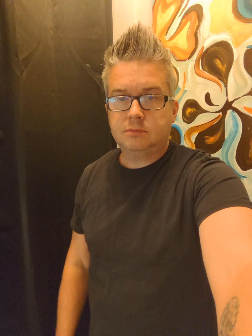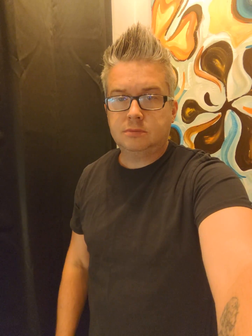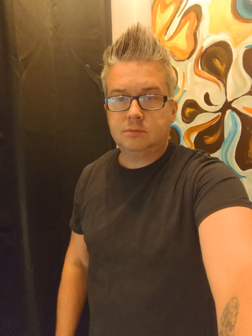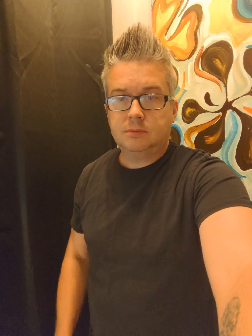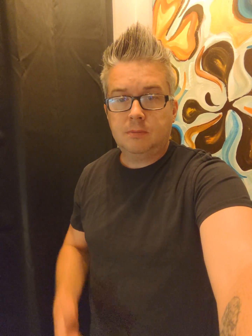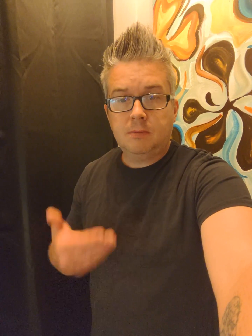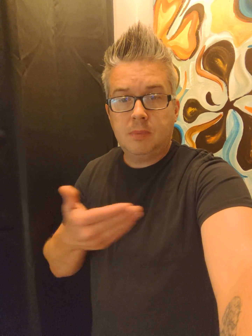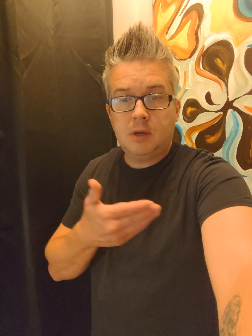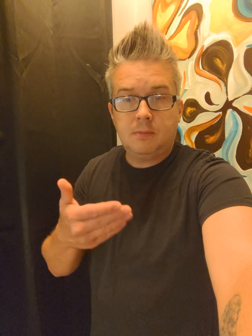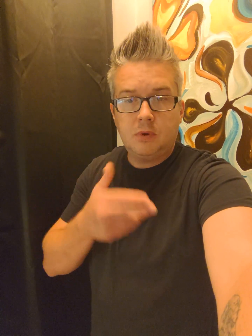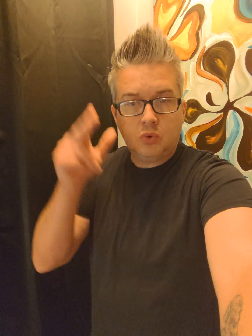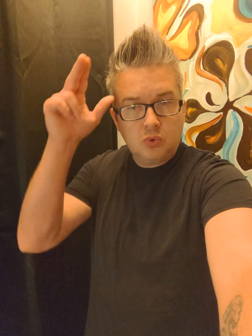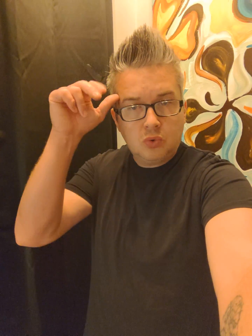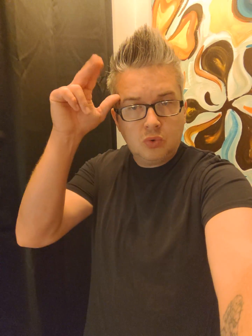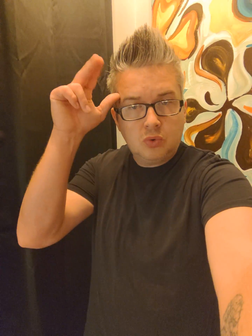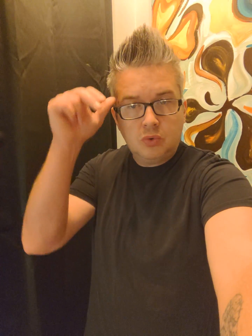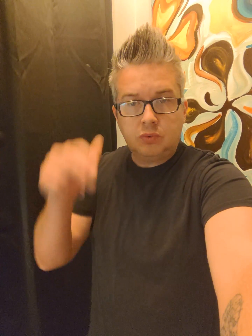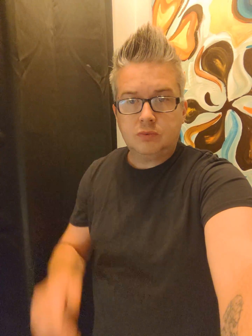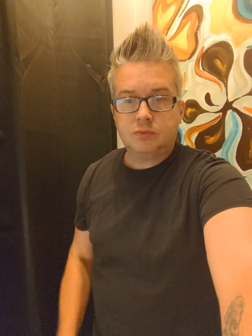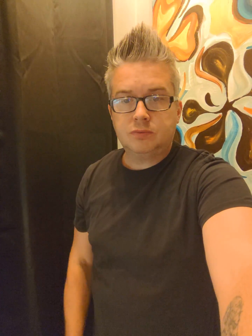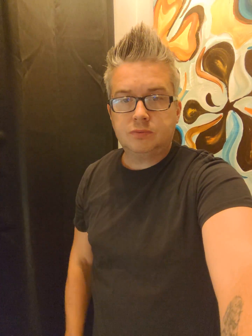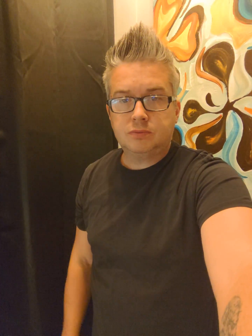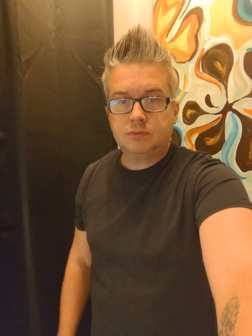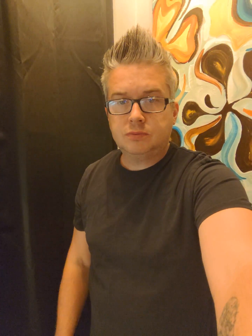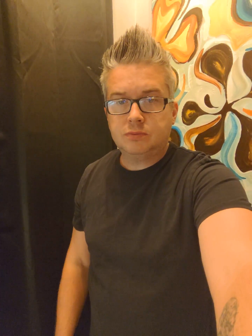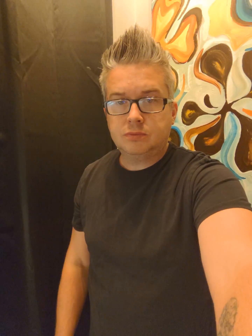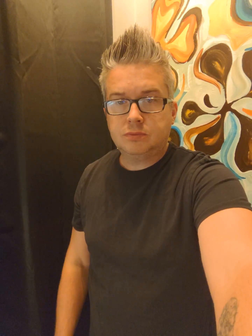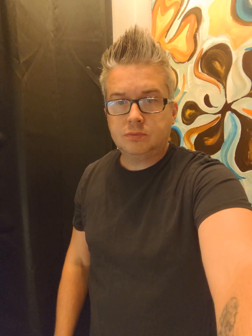pony